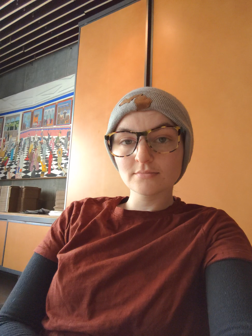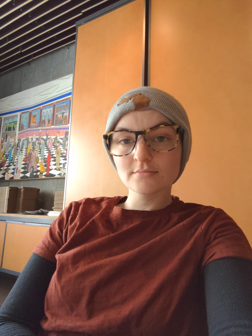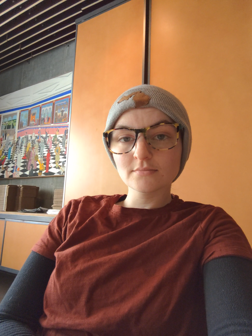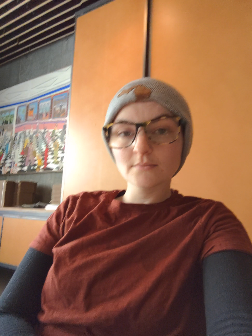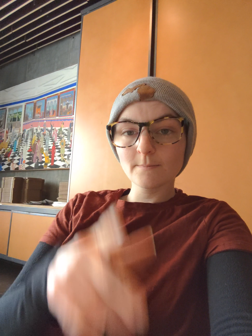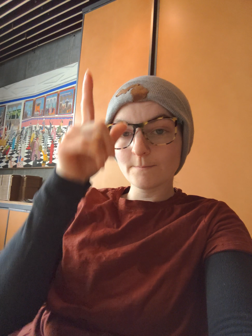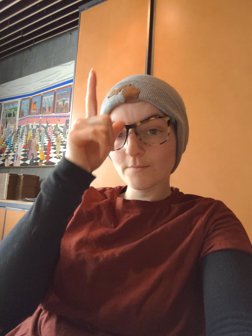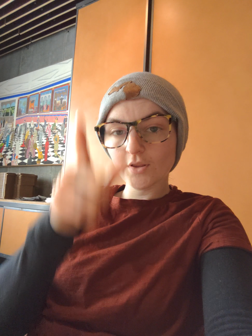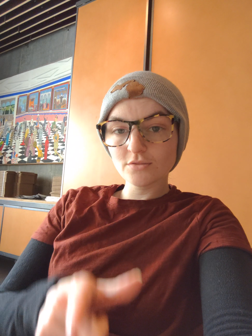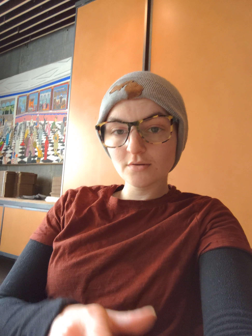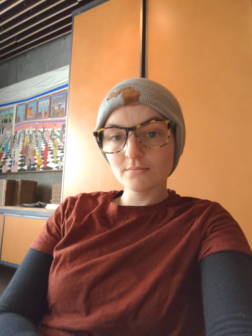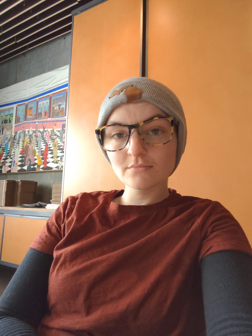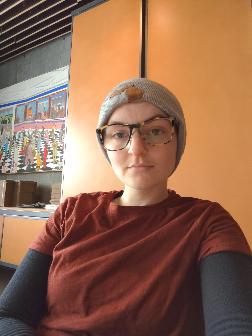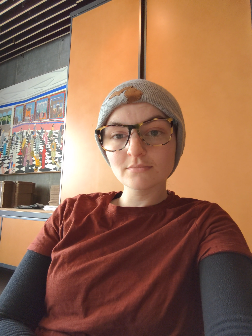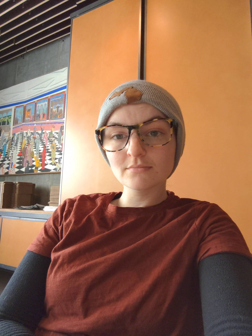brother